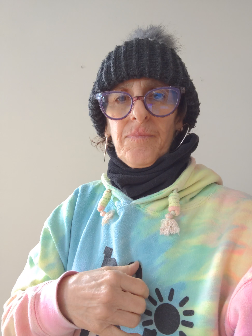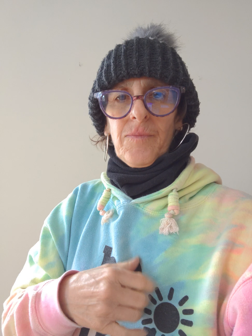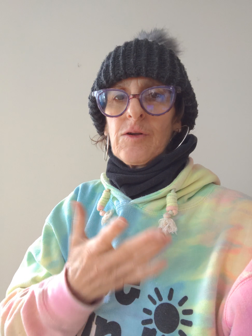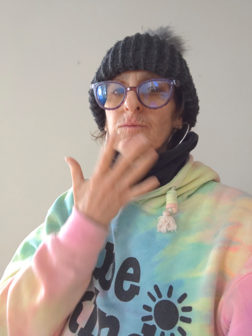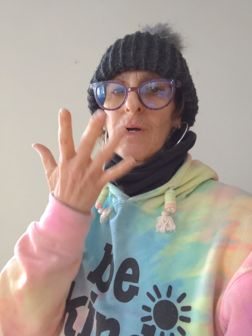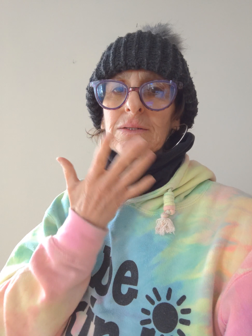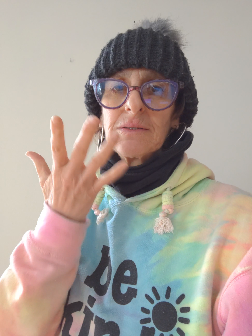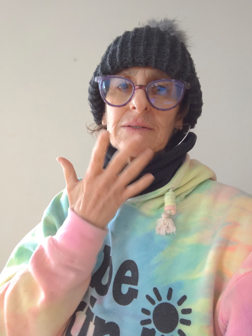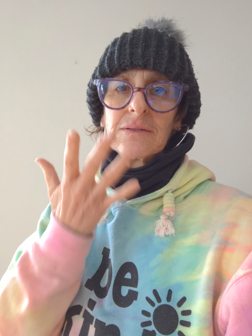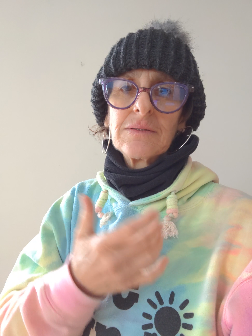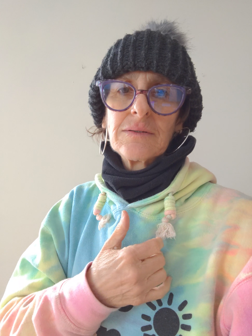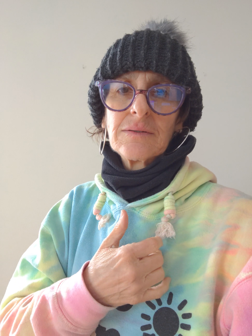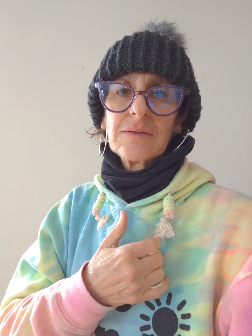grass